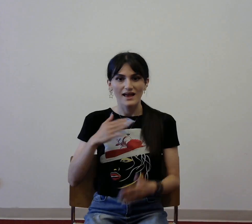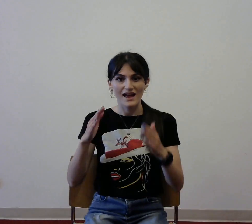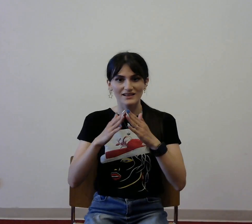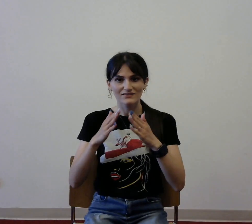ev